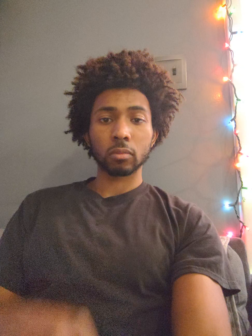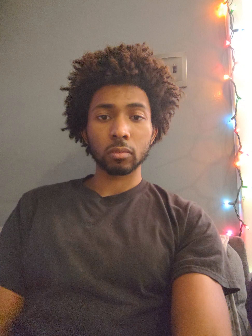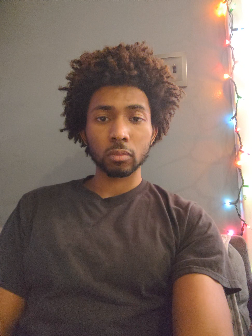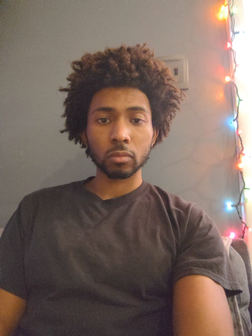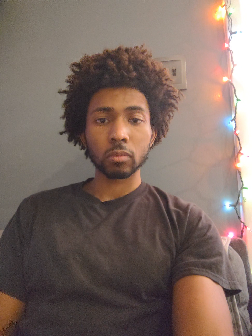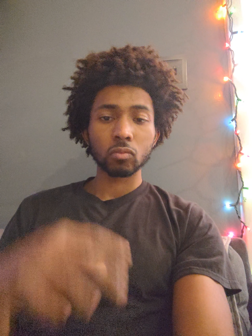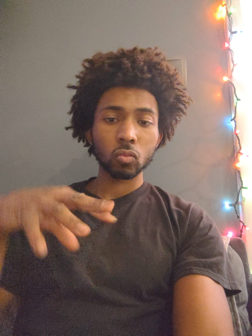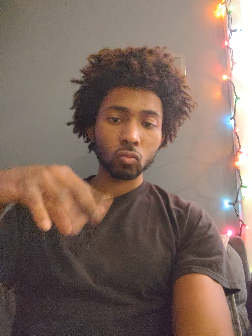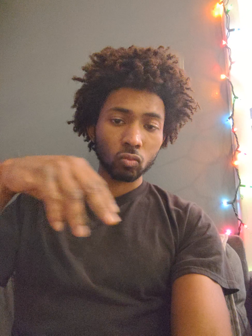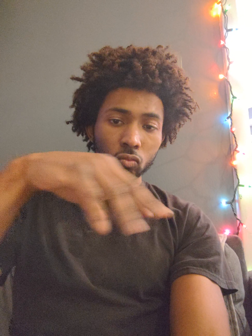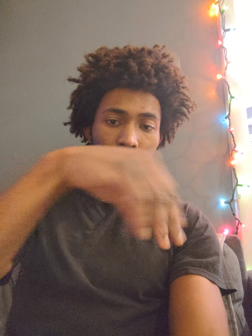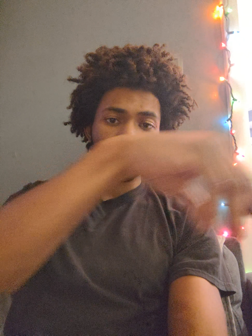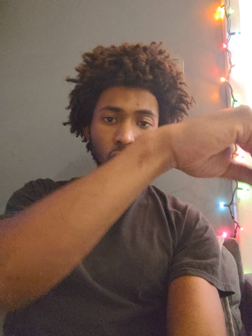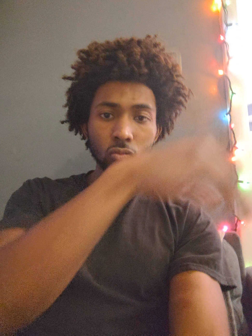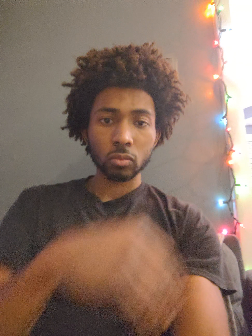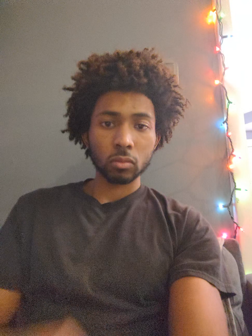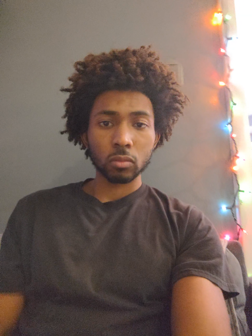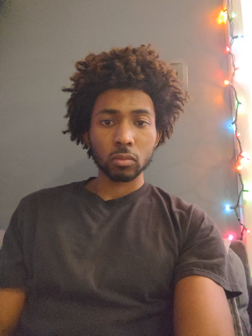vacuum